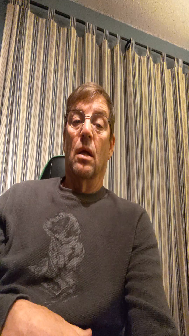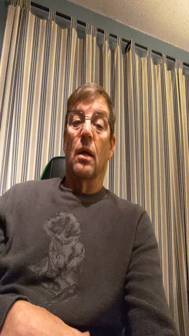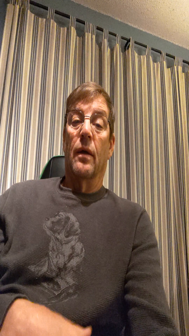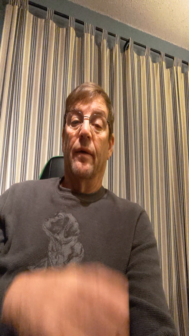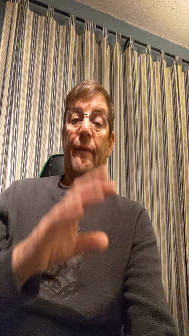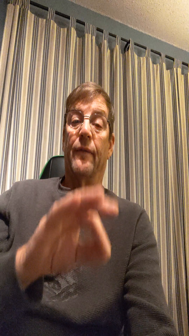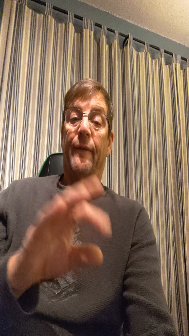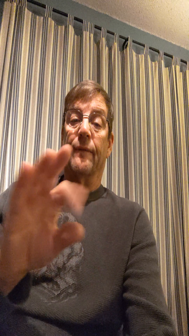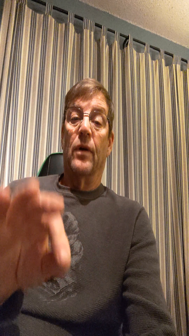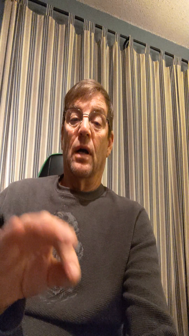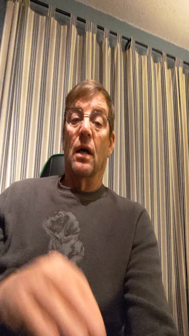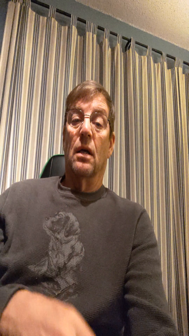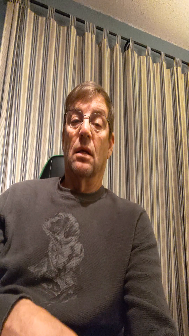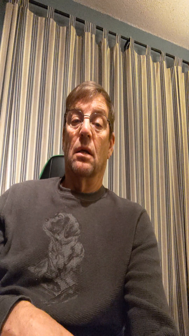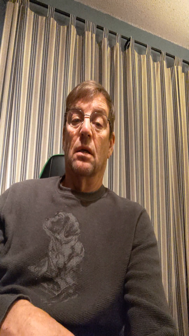french fries